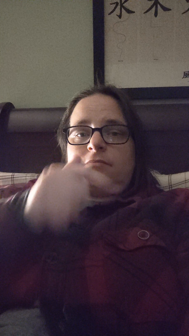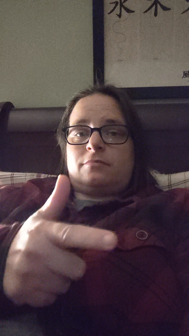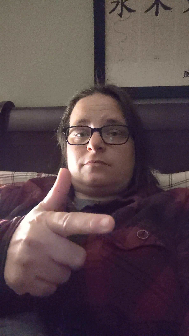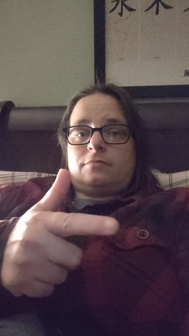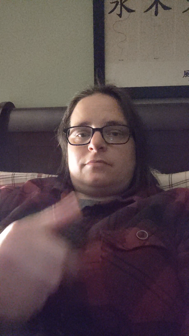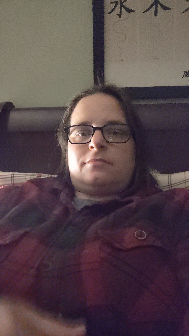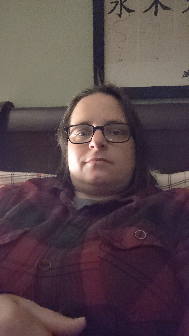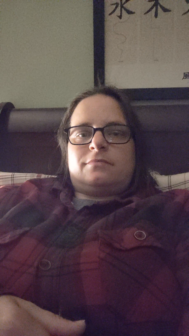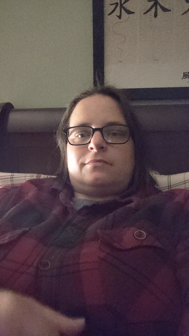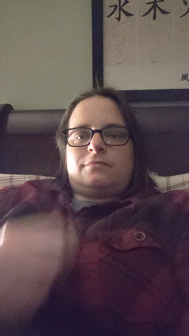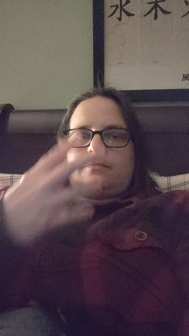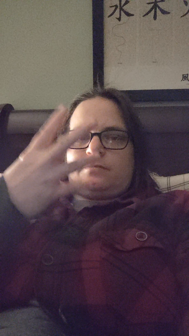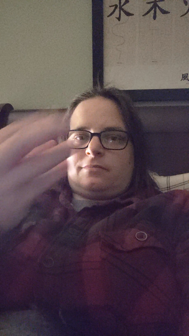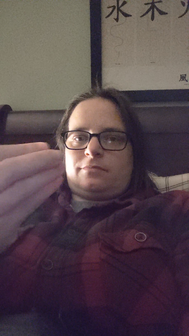got to